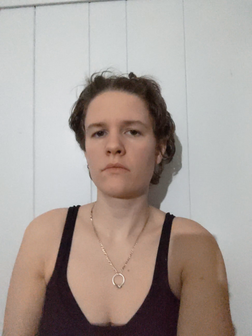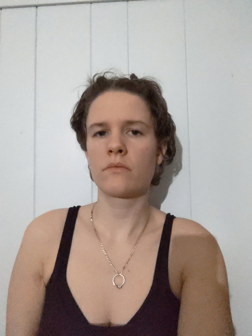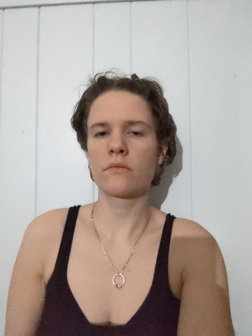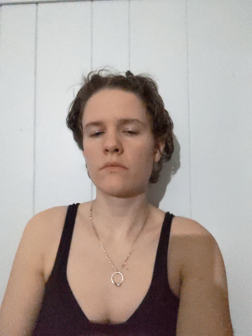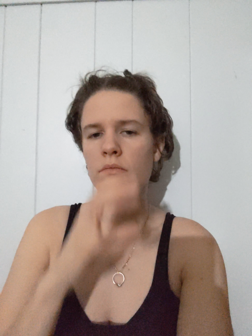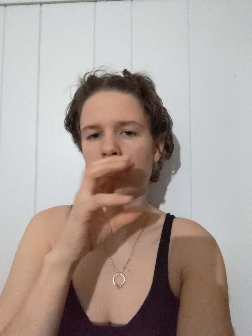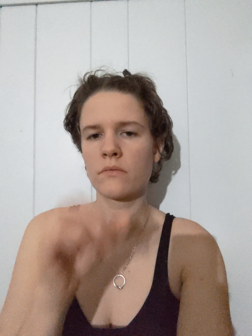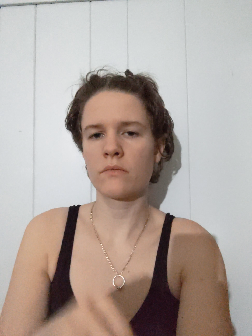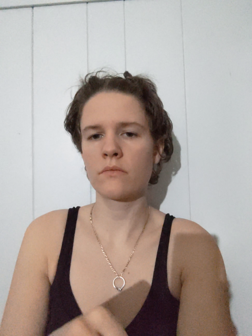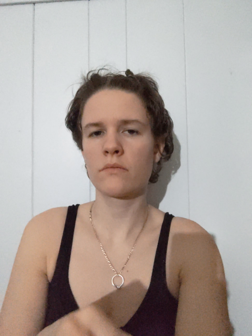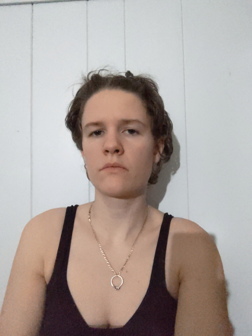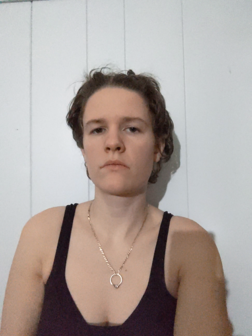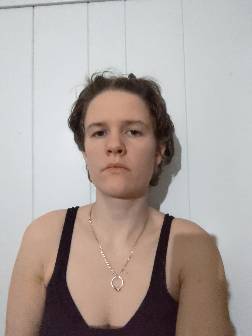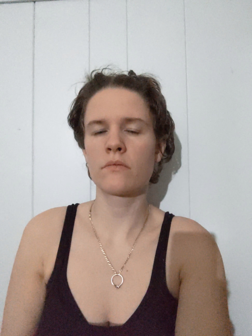old